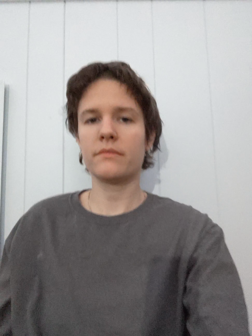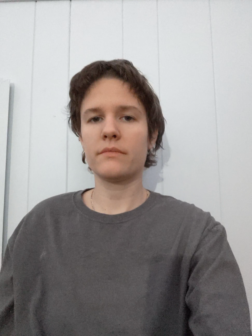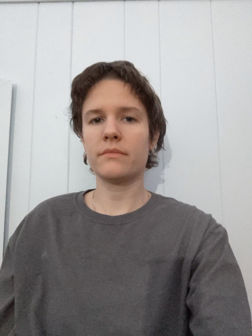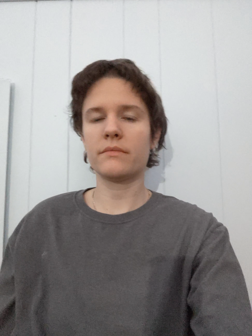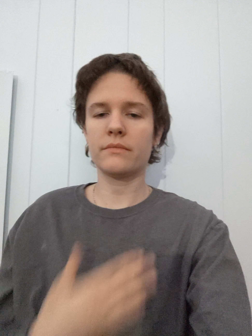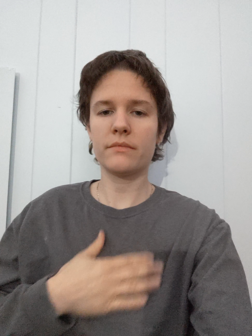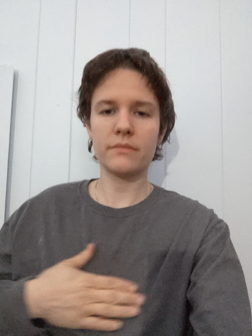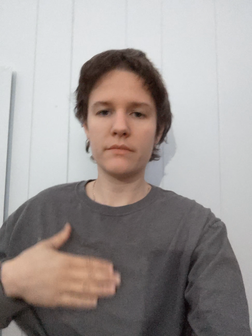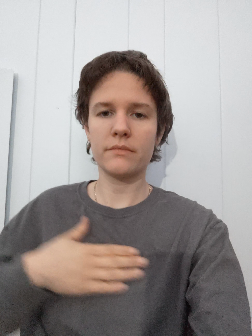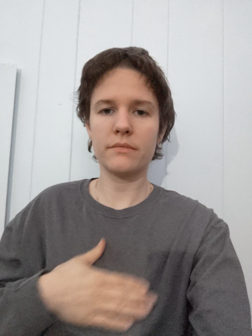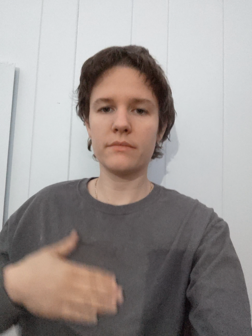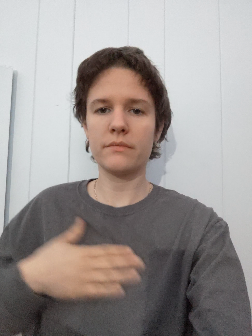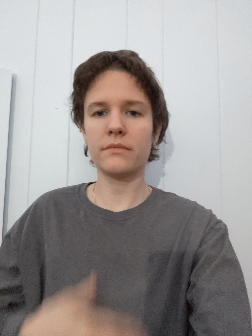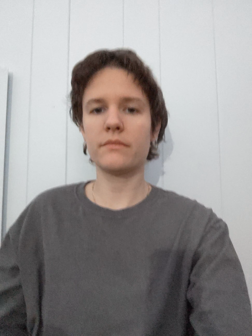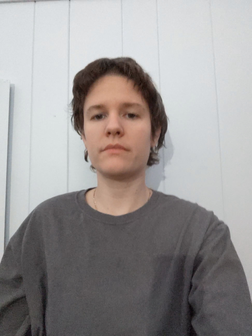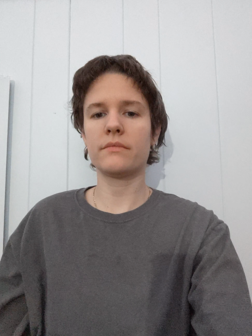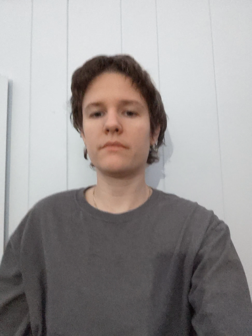please